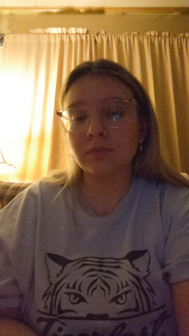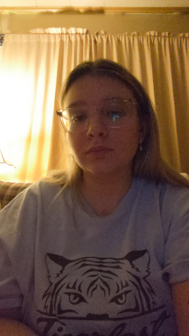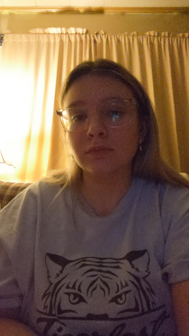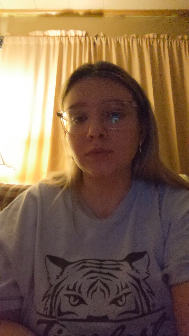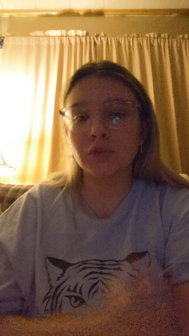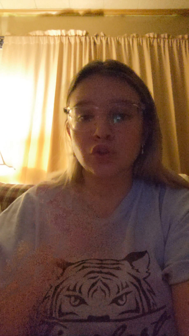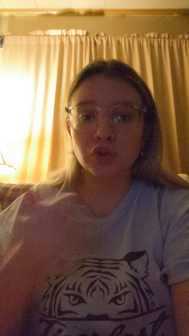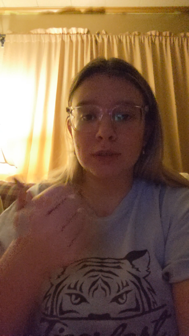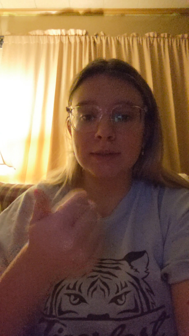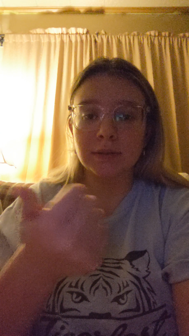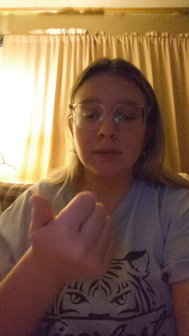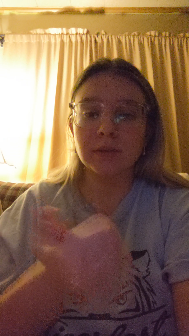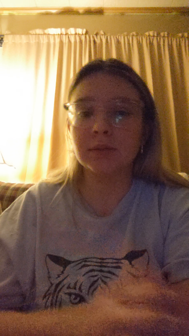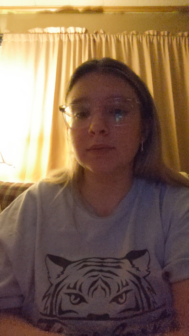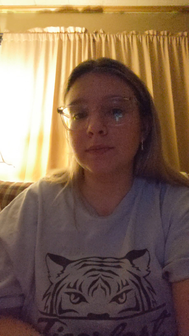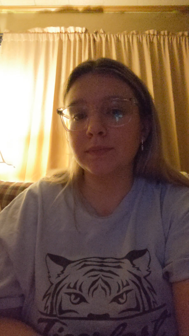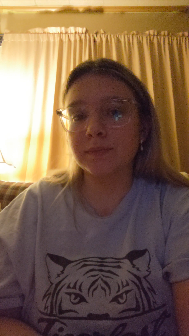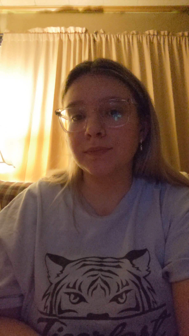chase